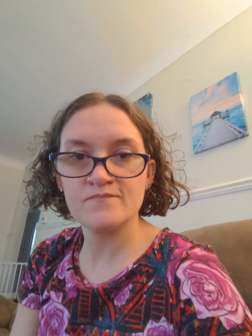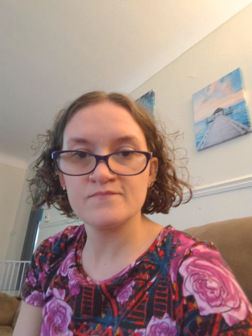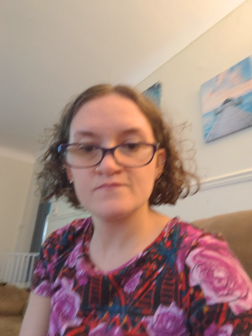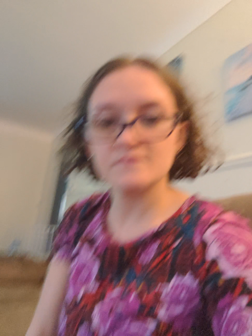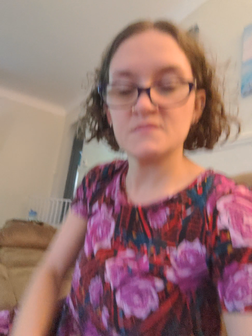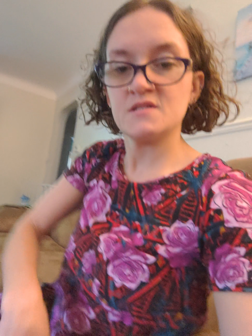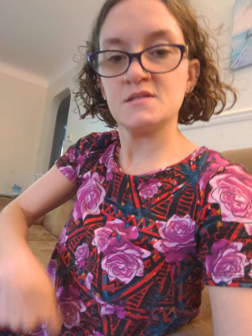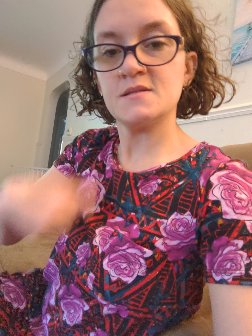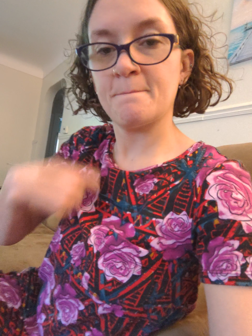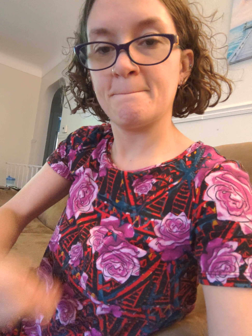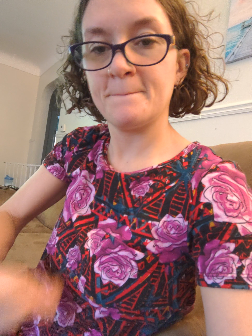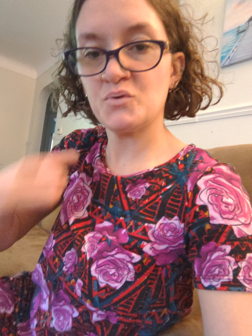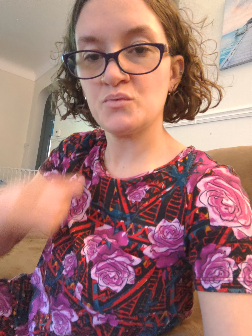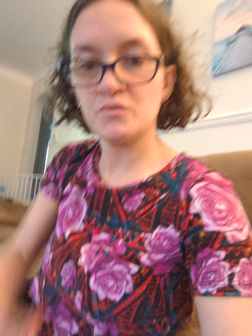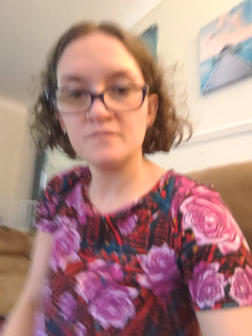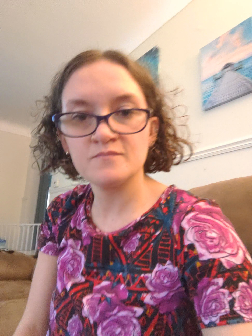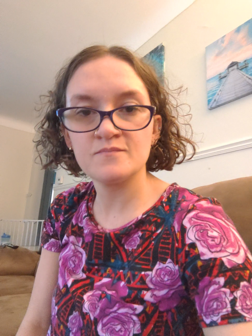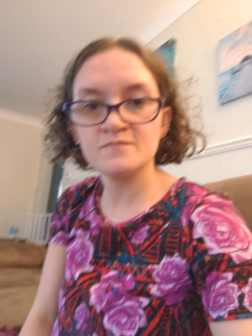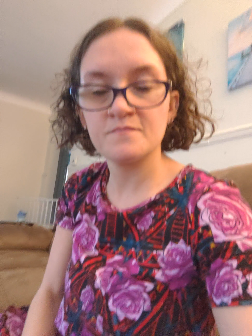zipper